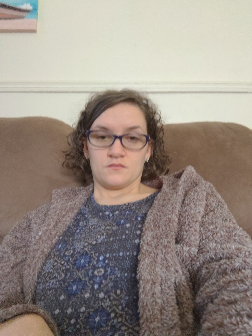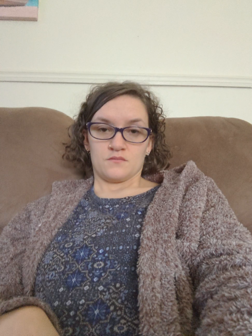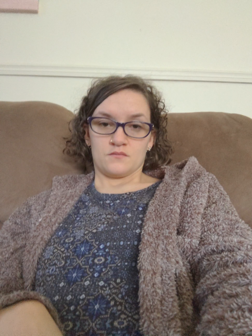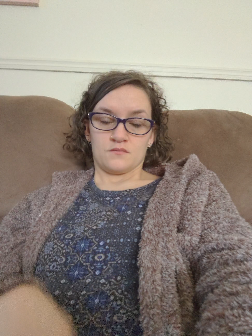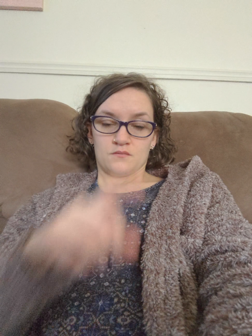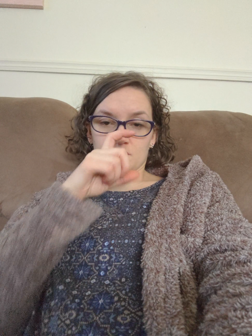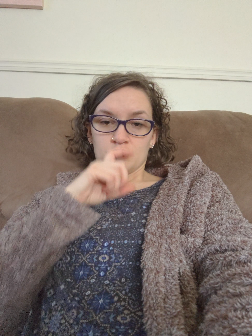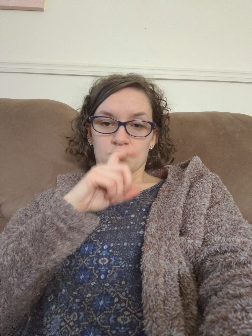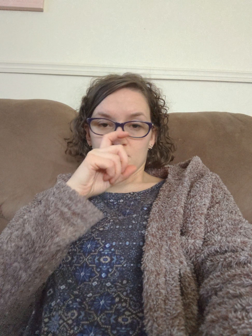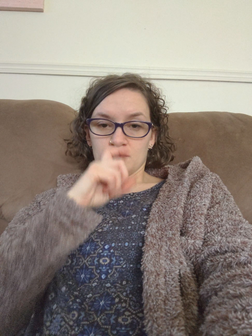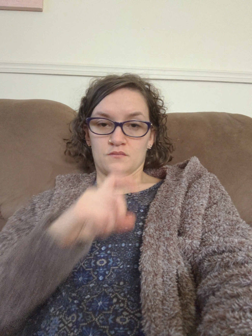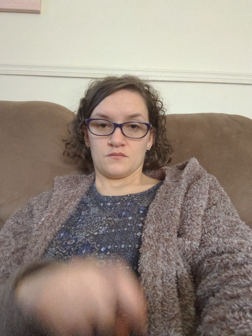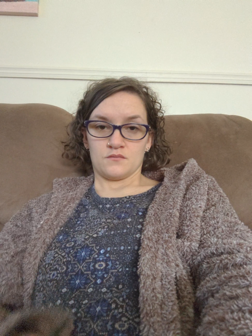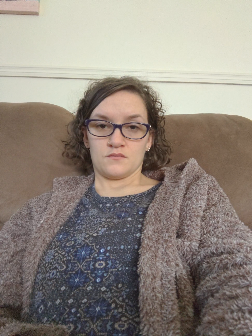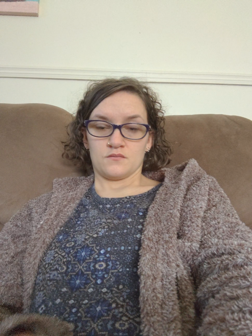doll